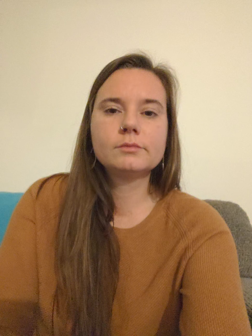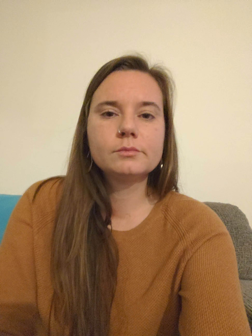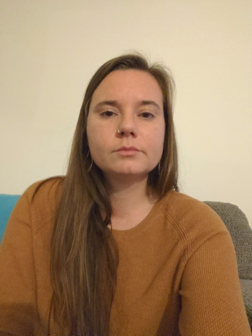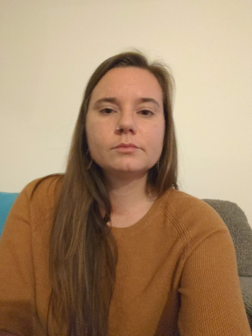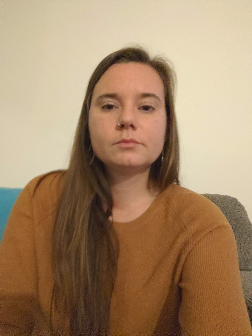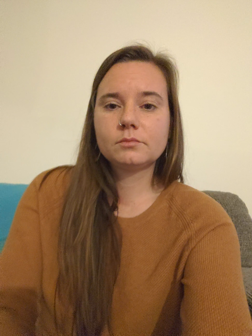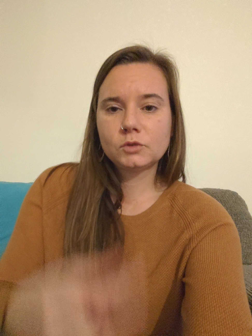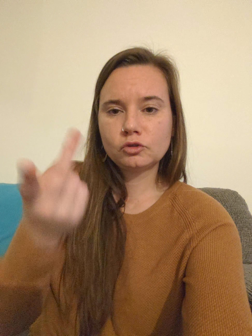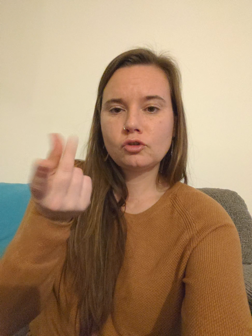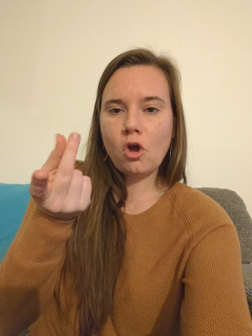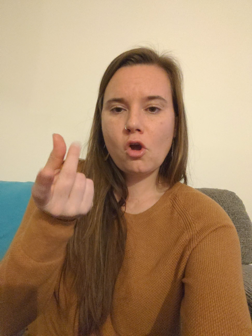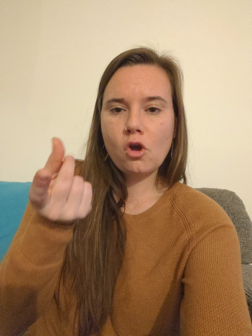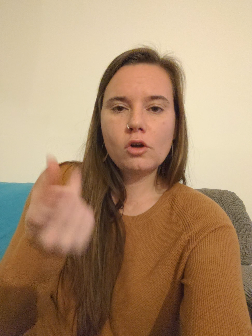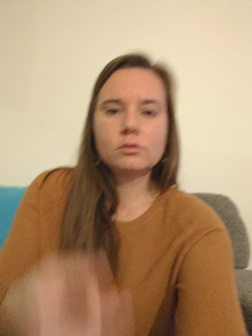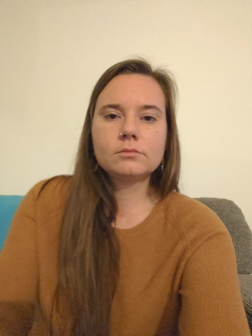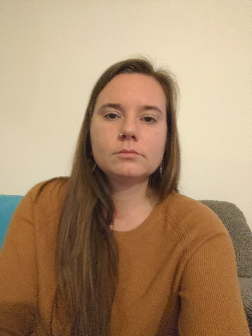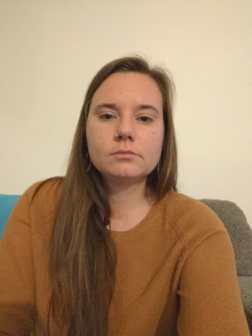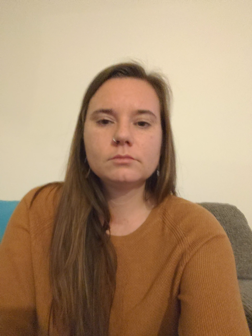dog